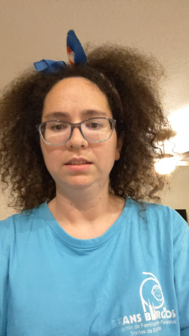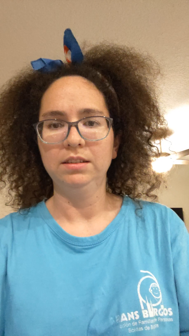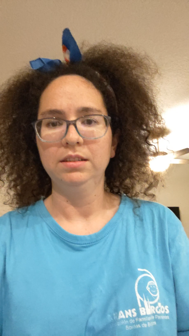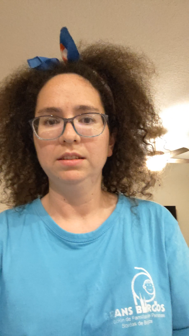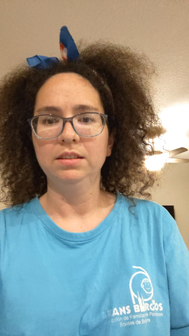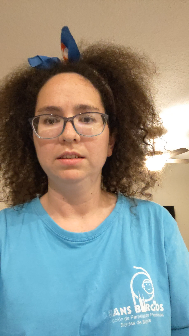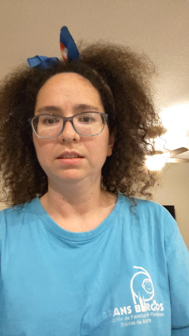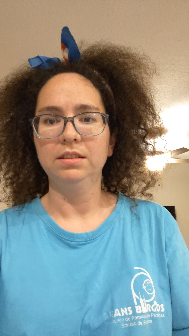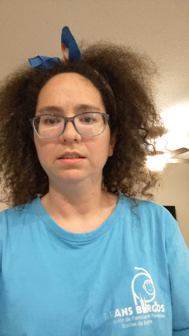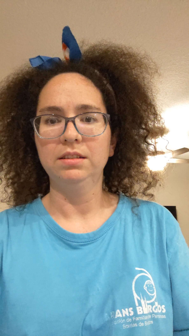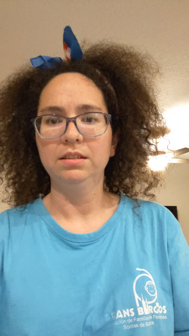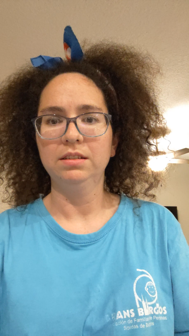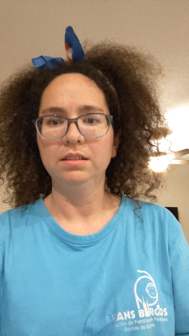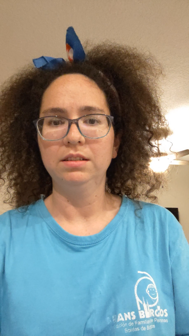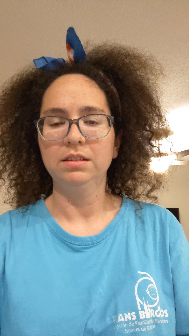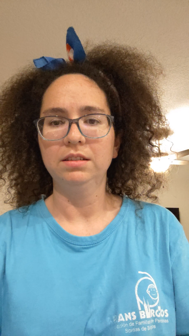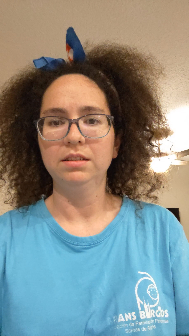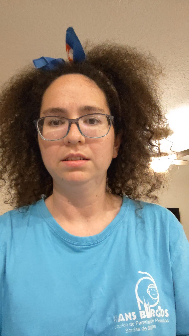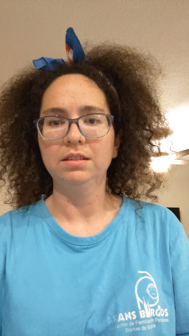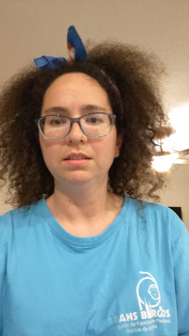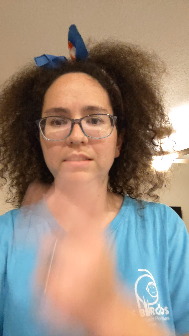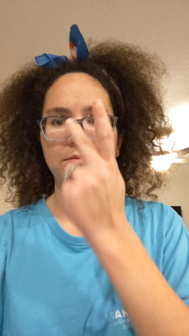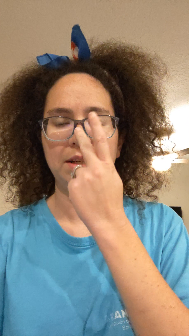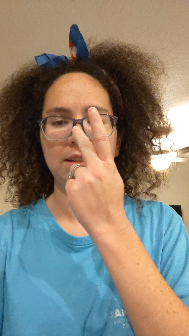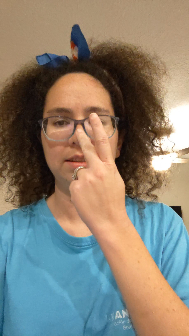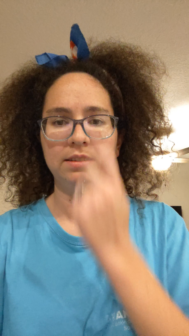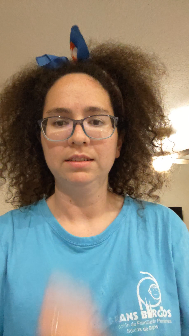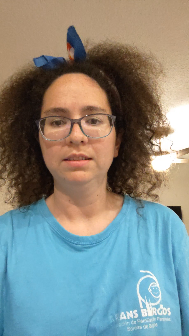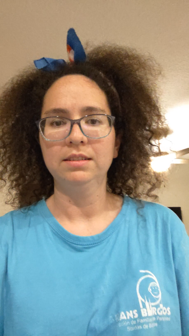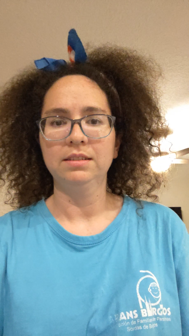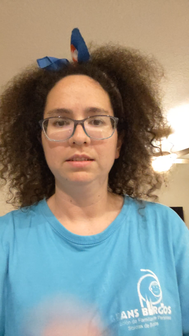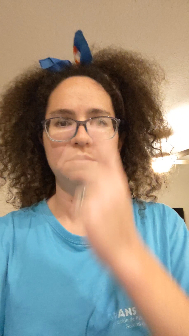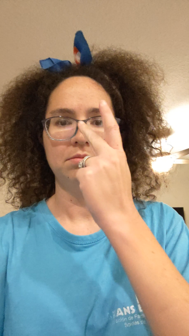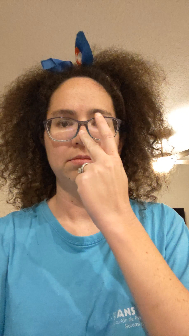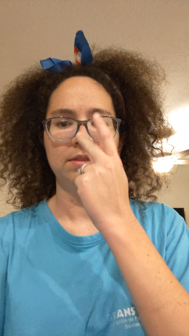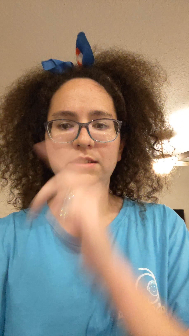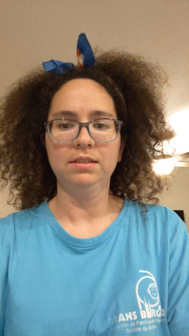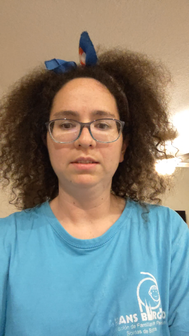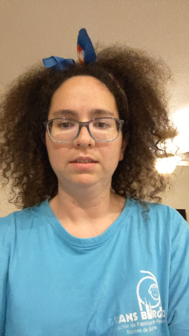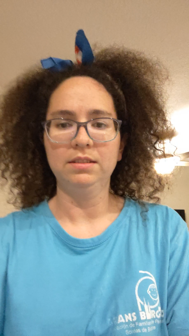penis